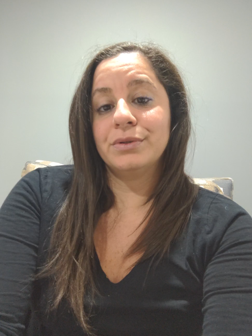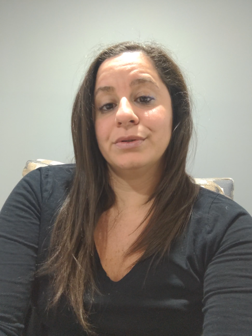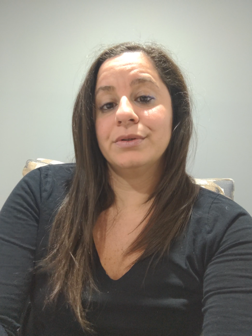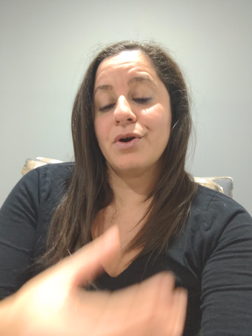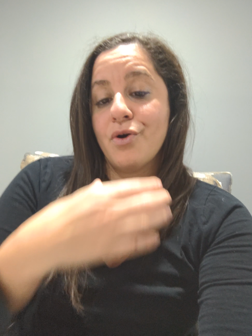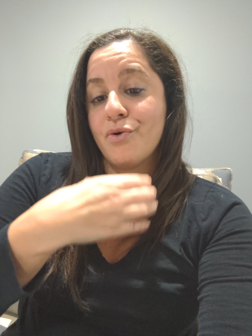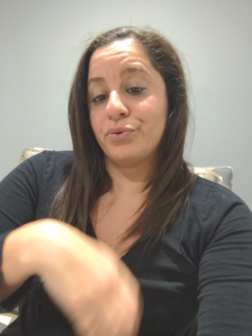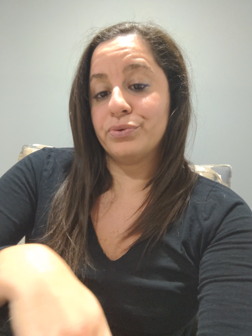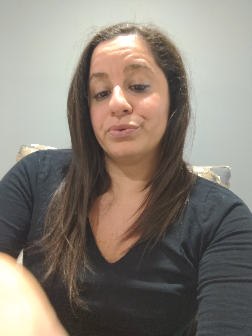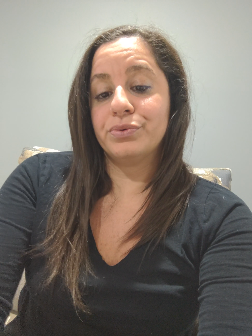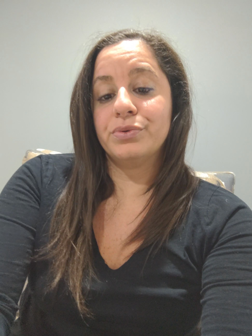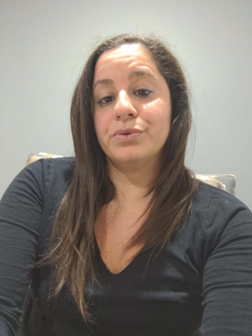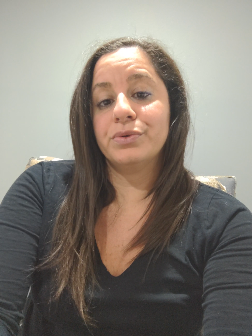hungry